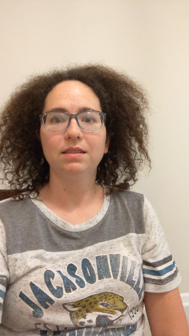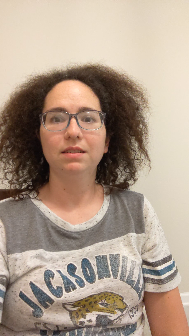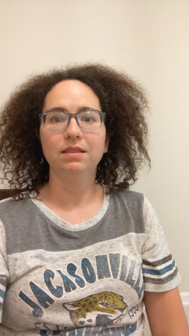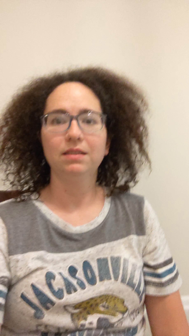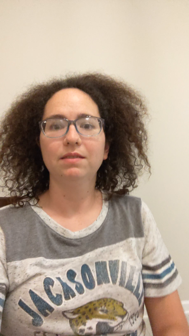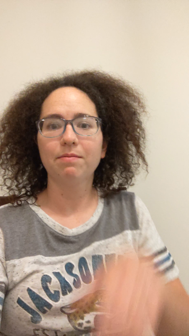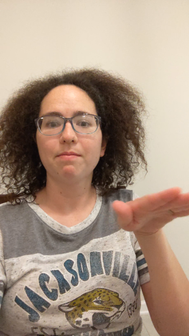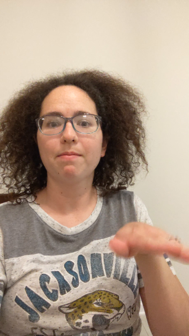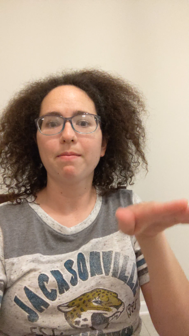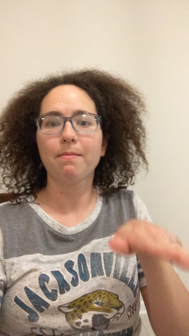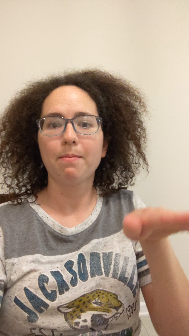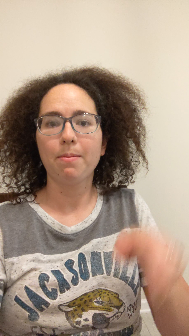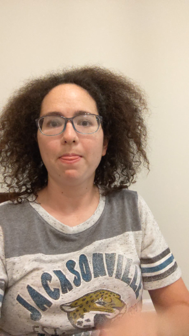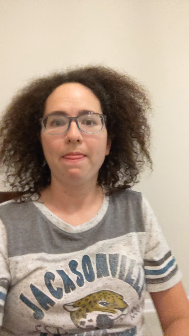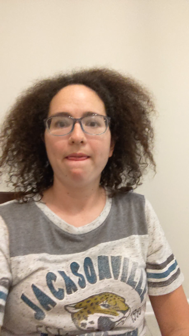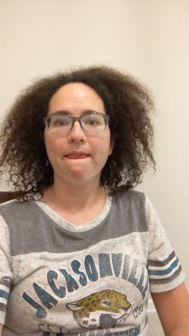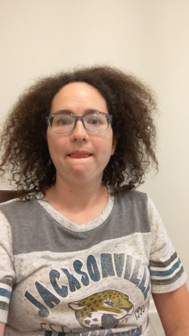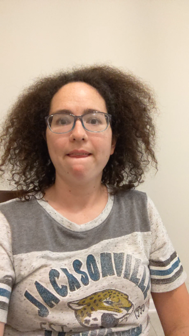penguin